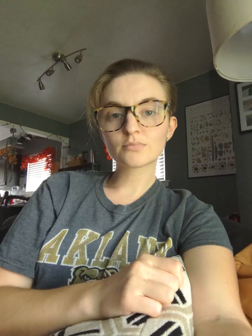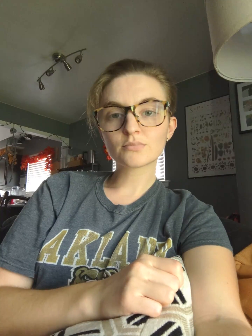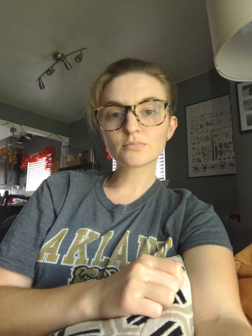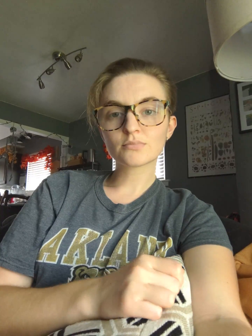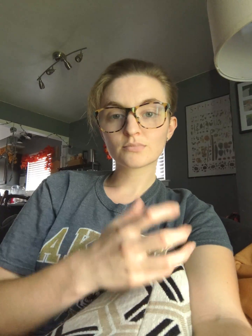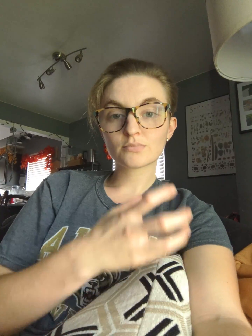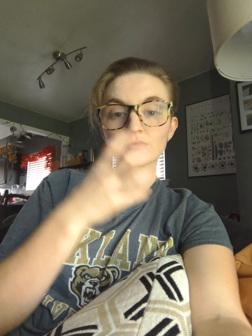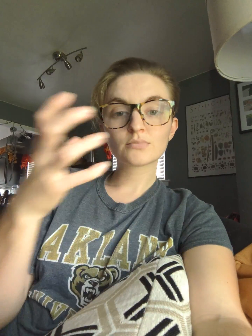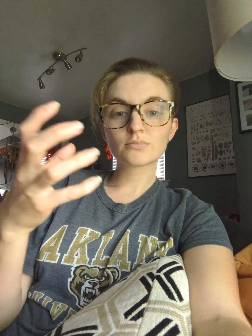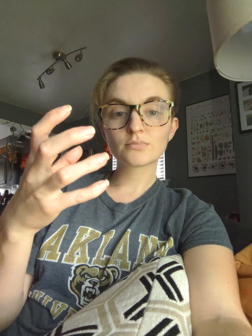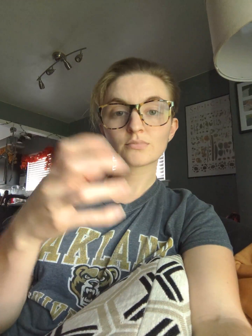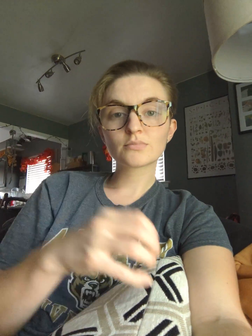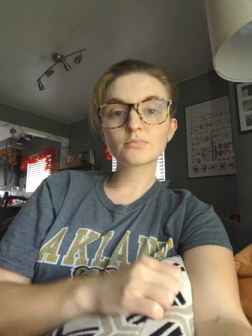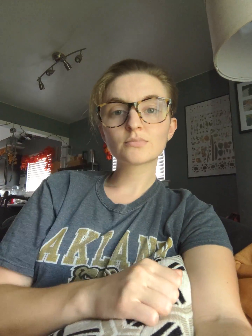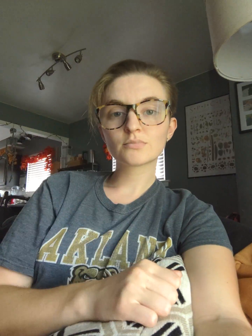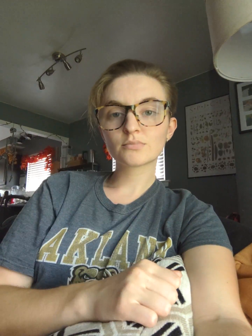a lot